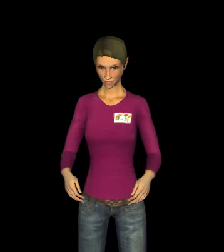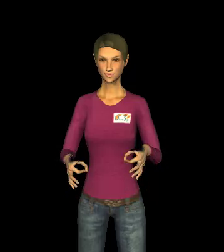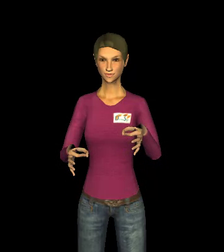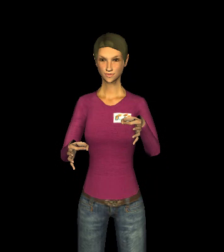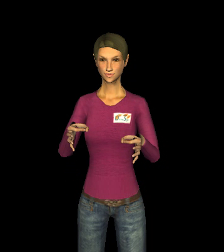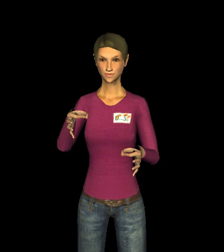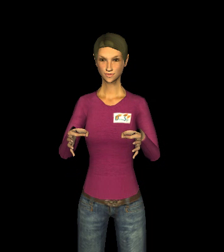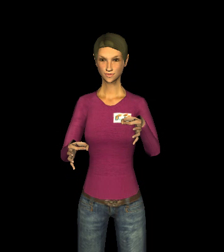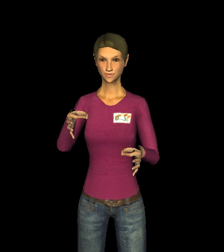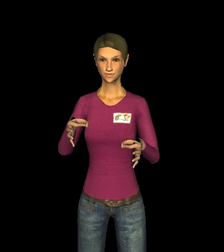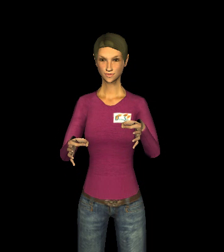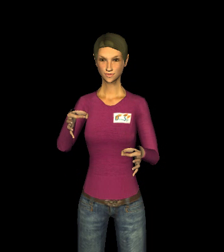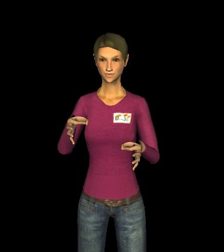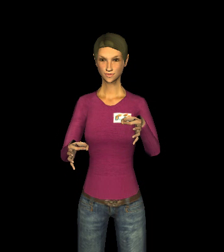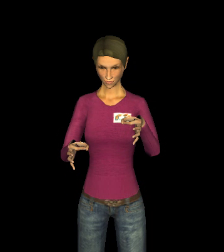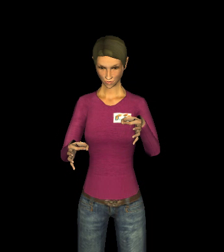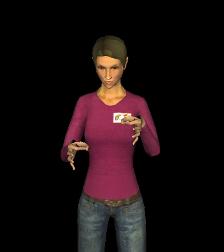قاض